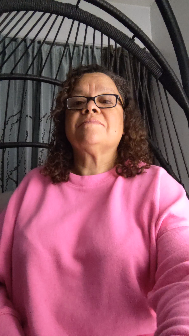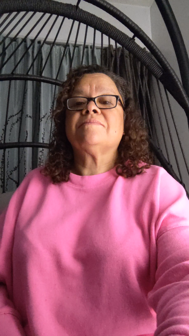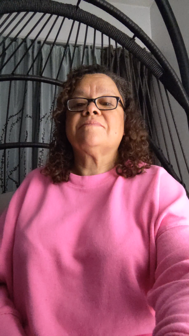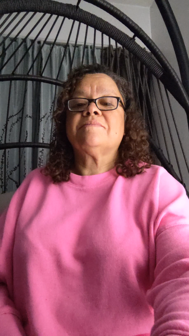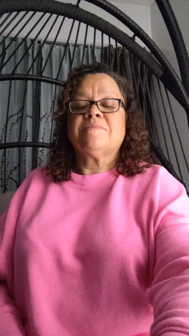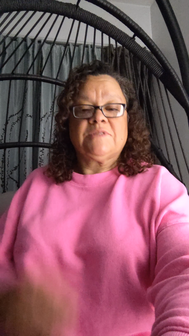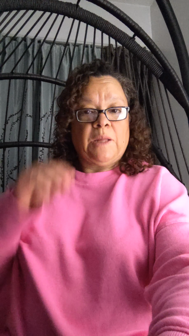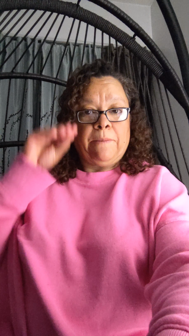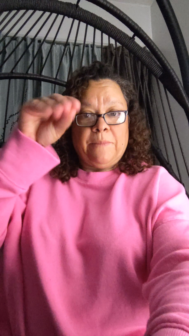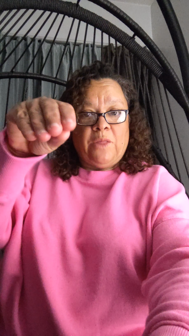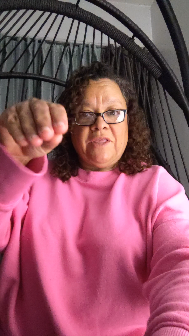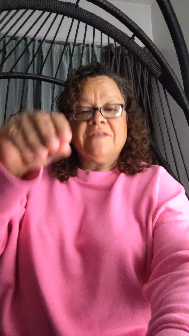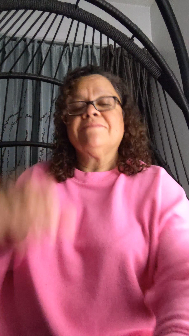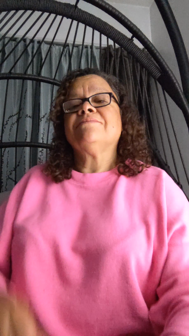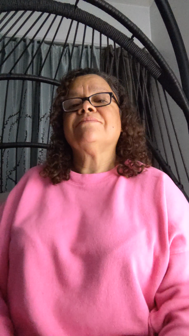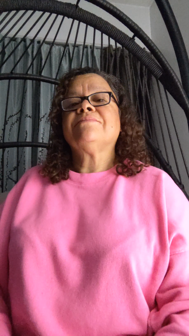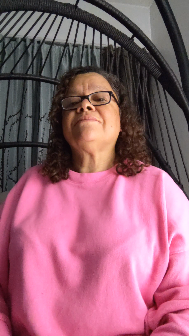put